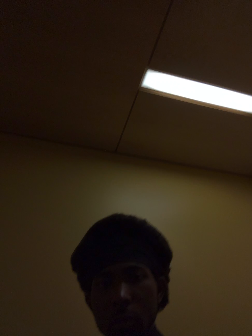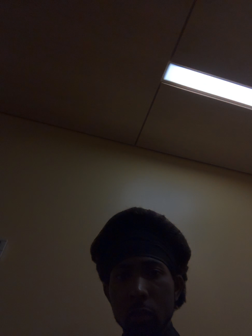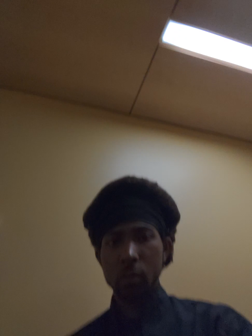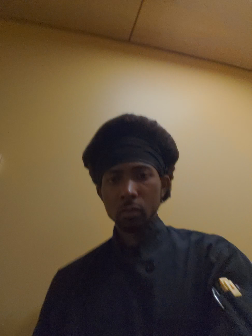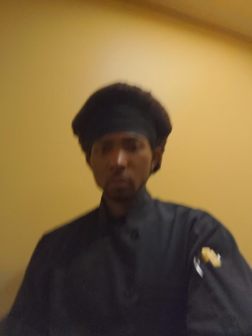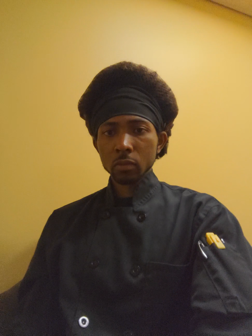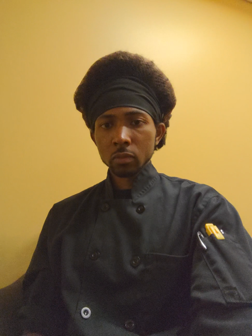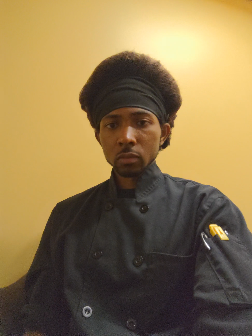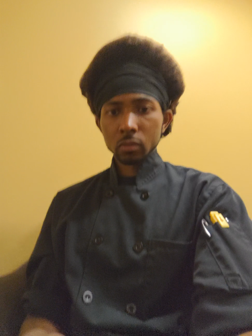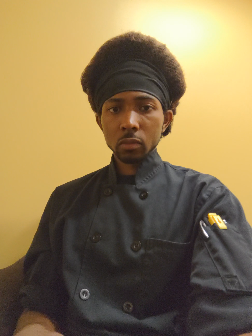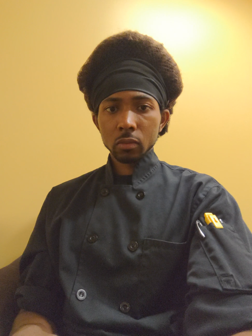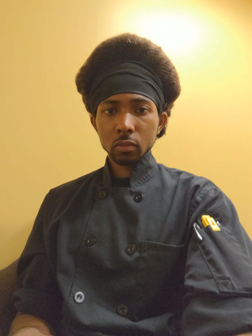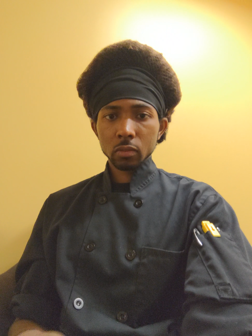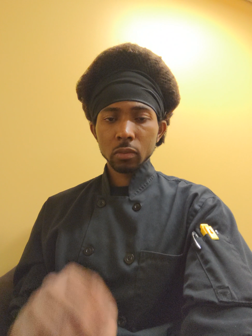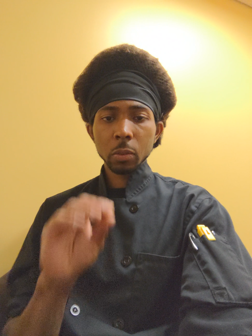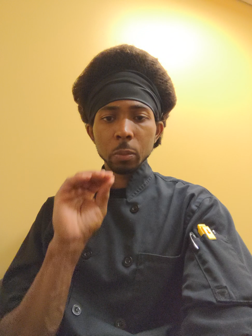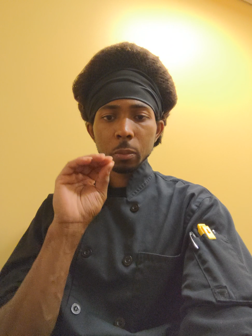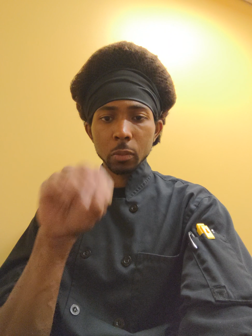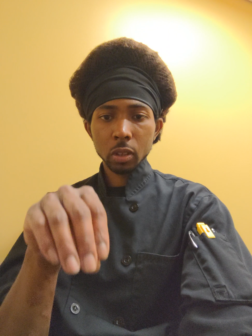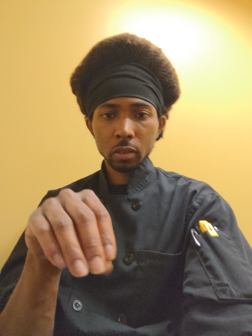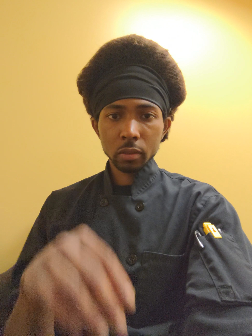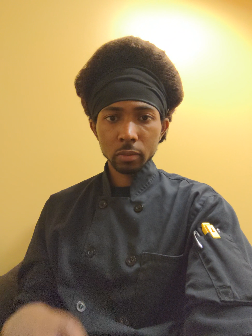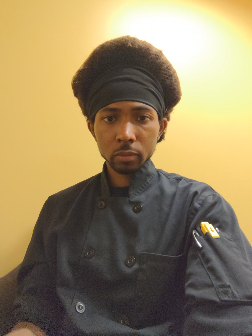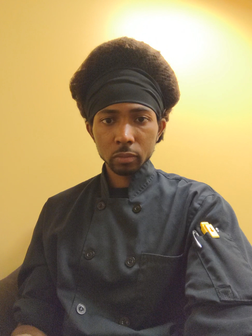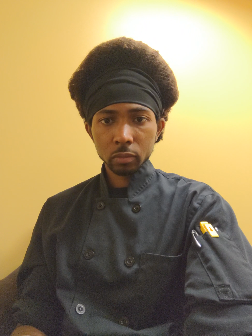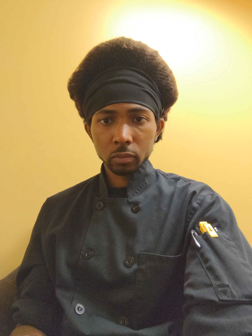put